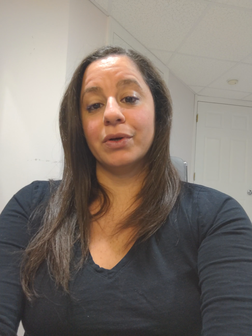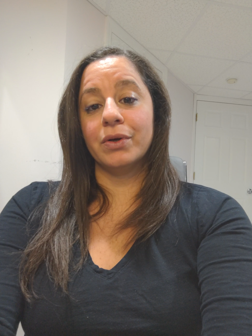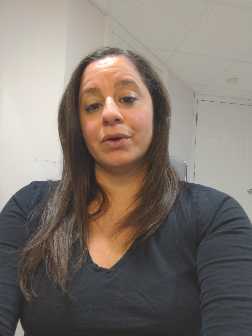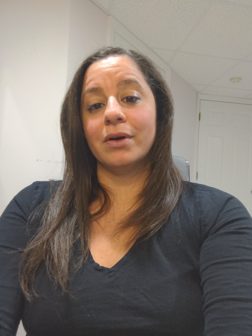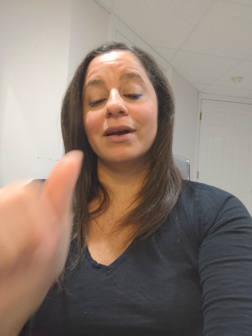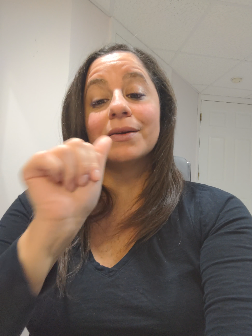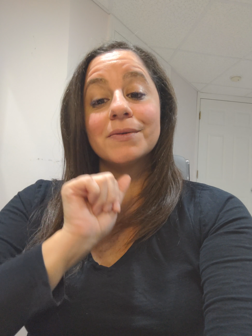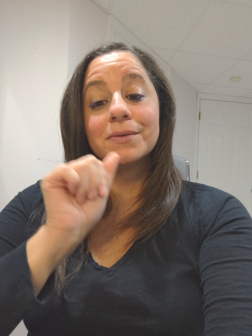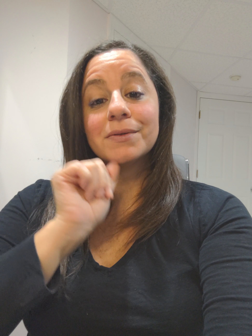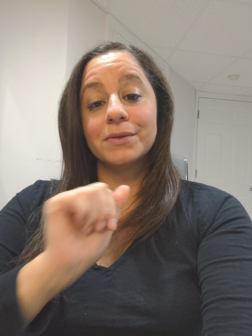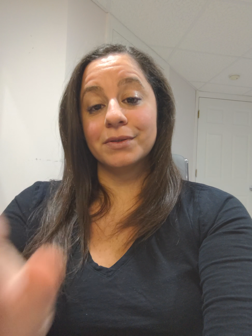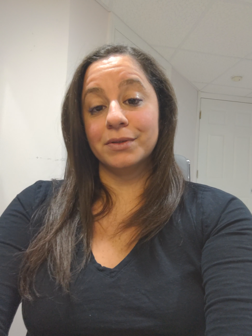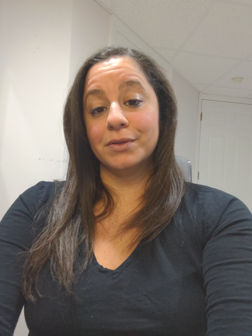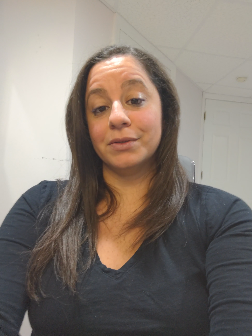aunt